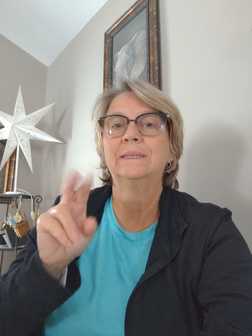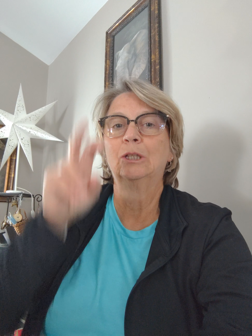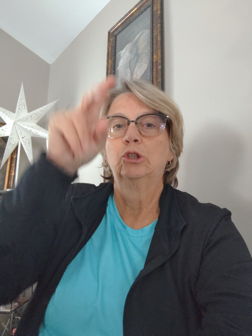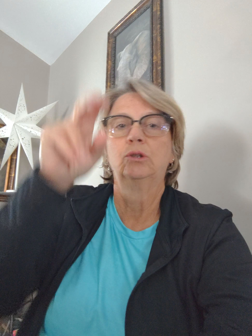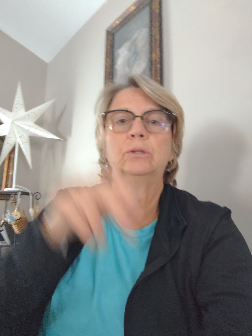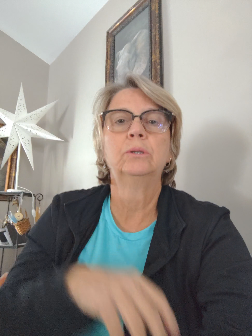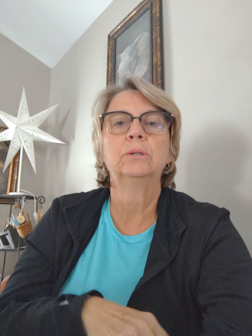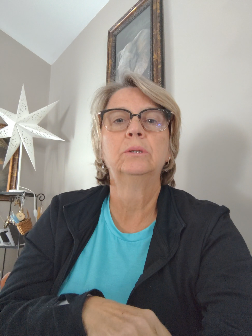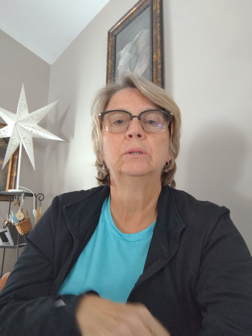stairs